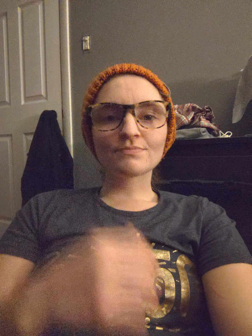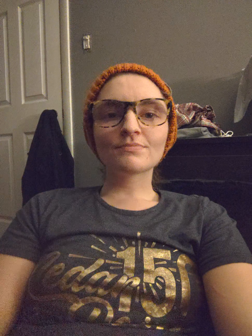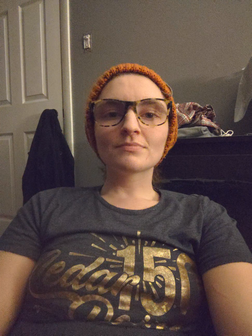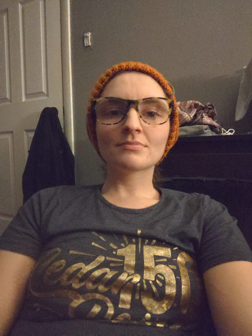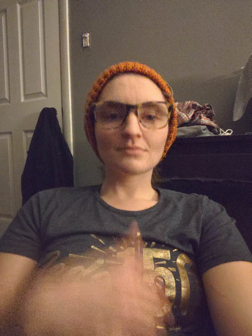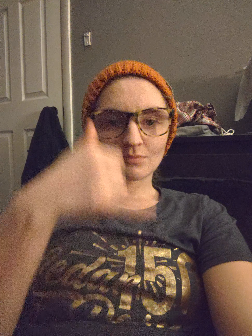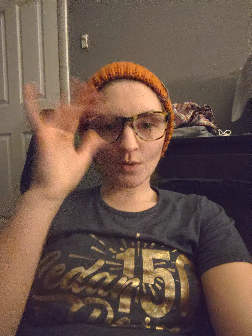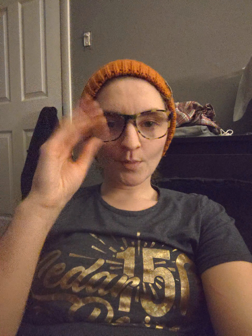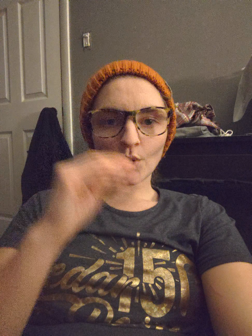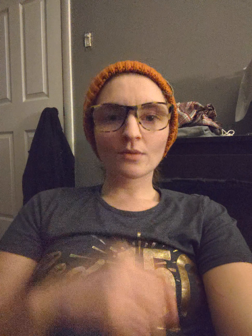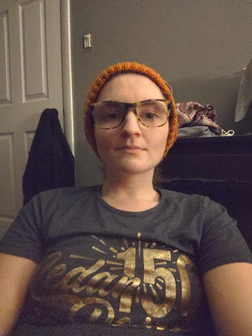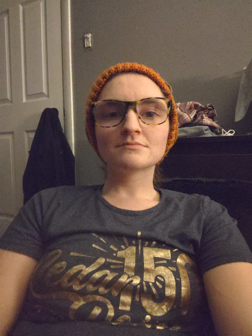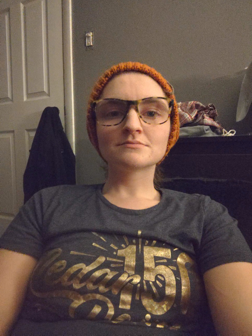cowboy